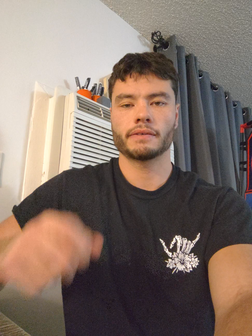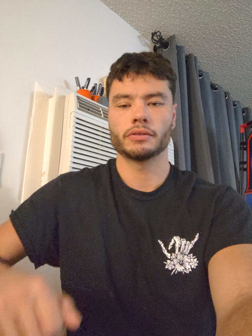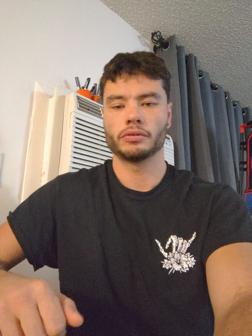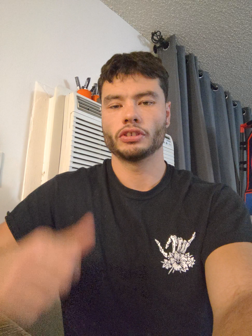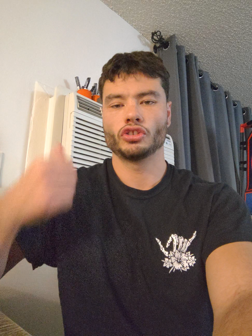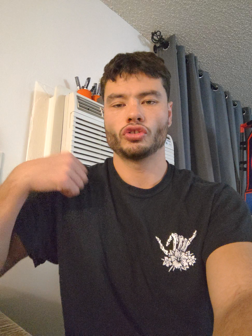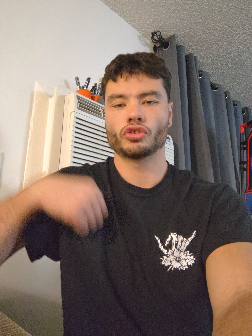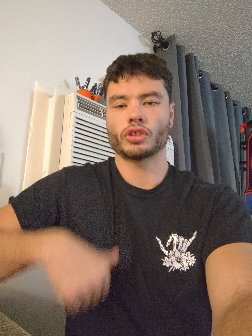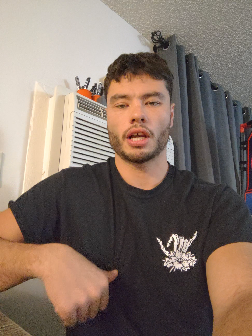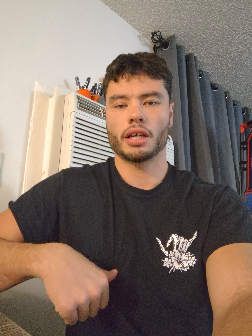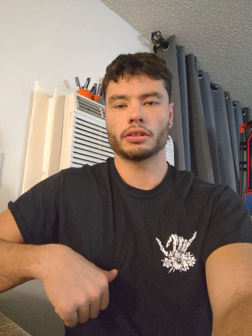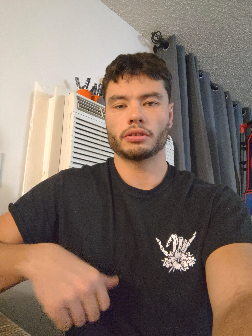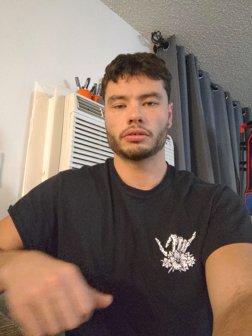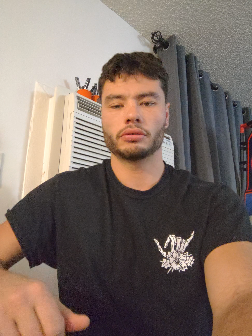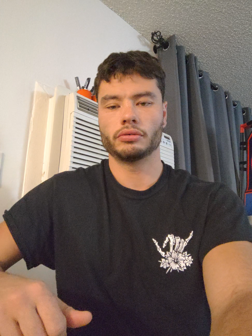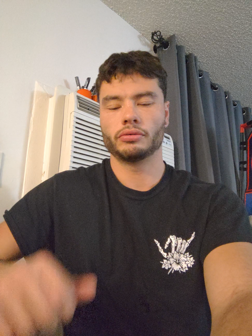jacket